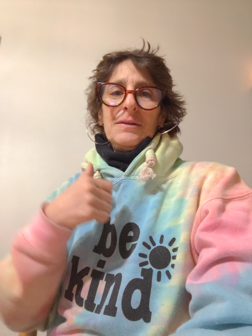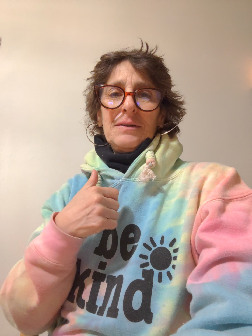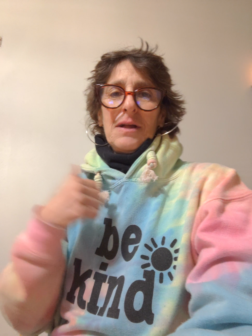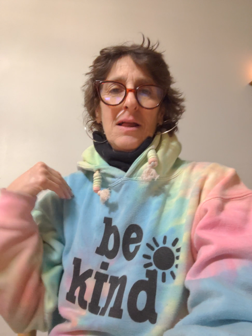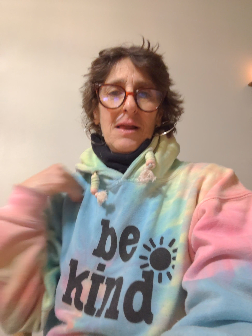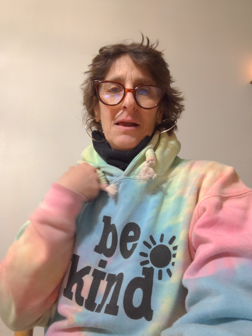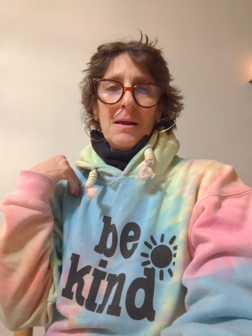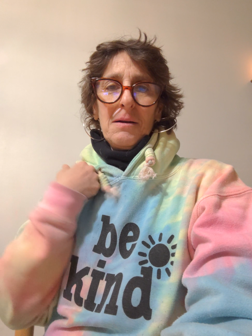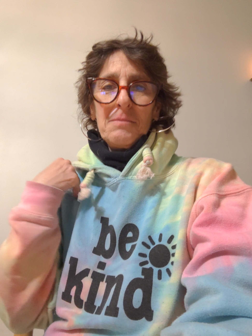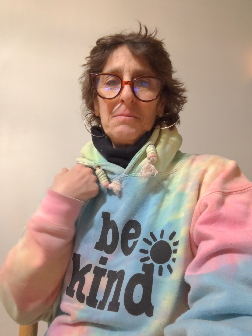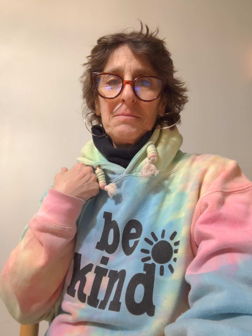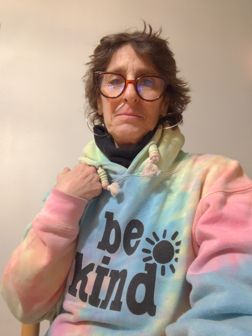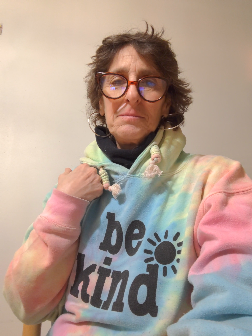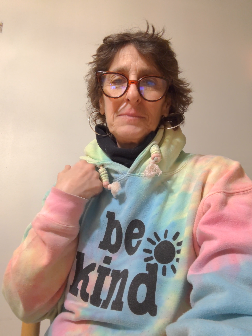animal